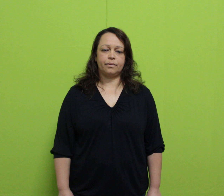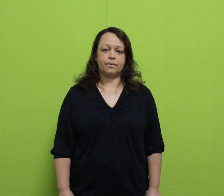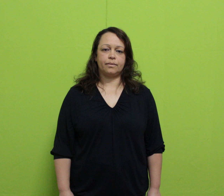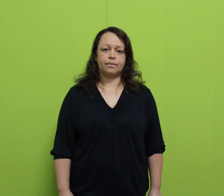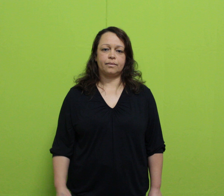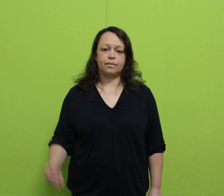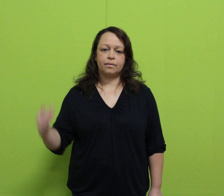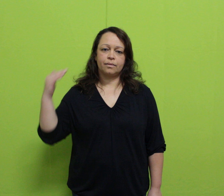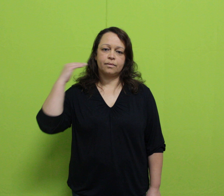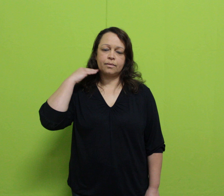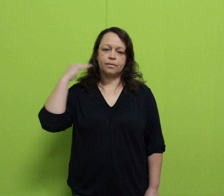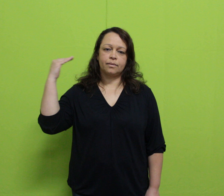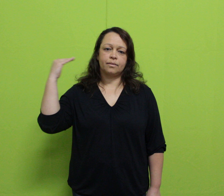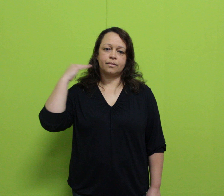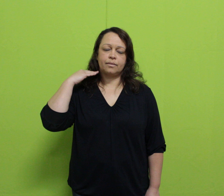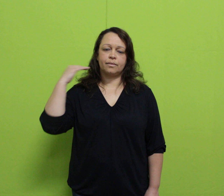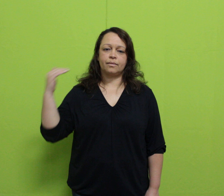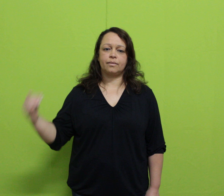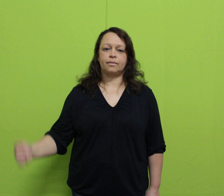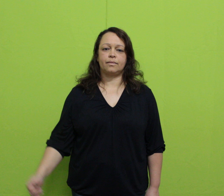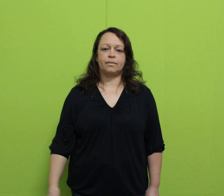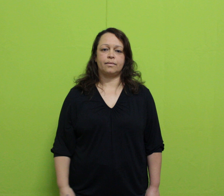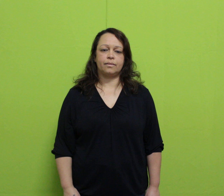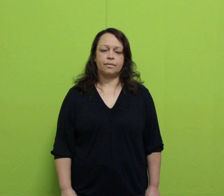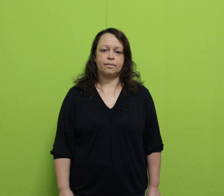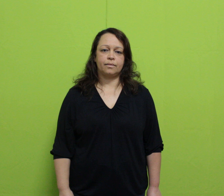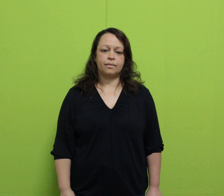banco